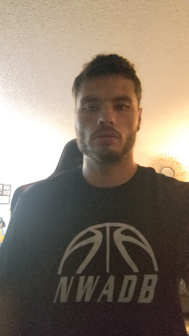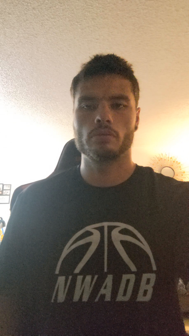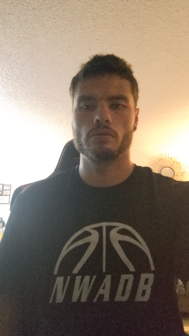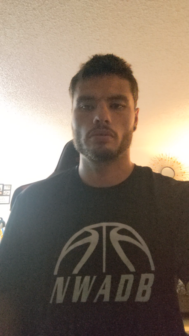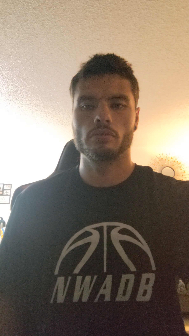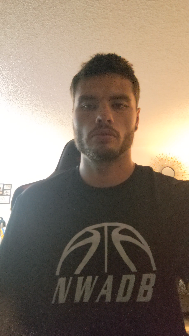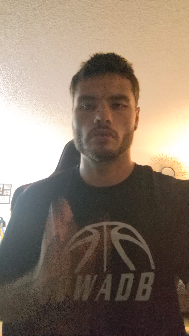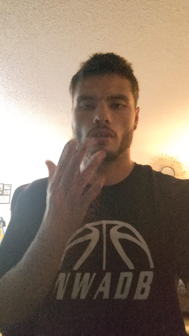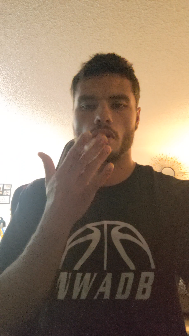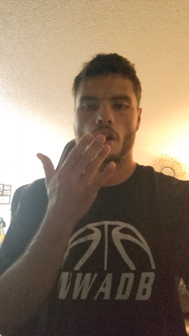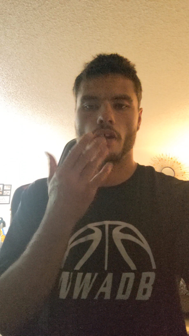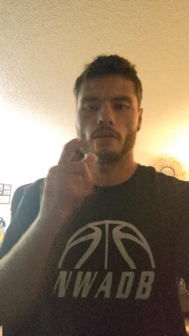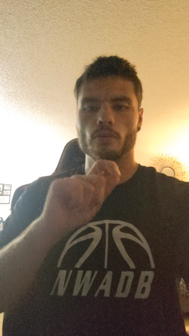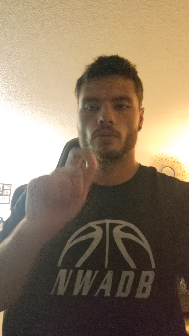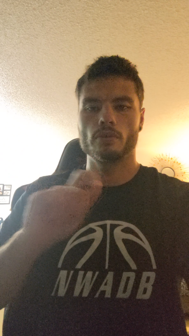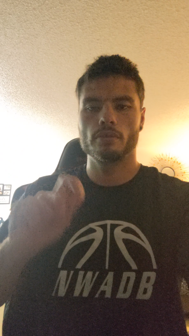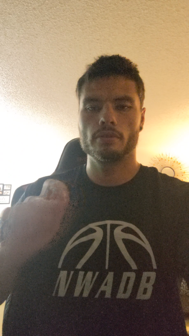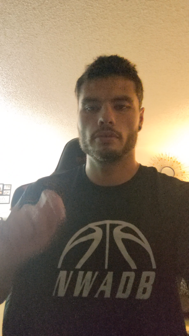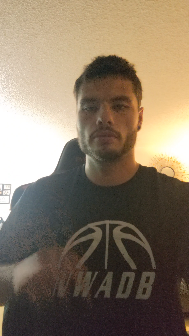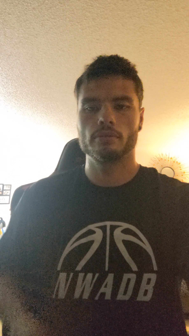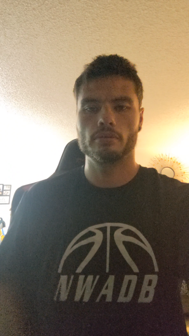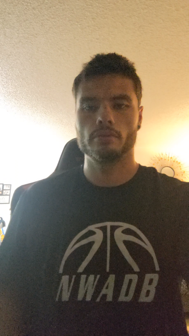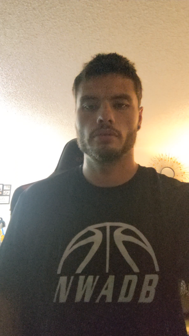crayon